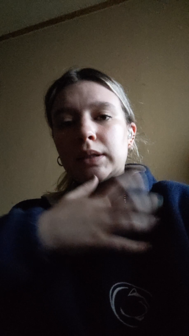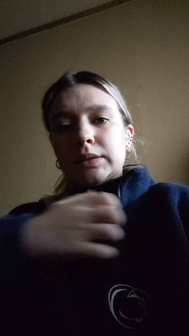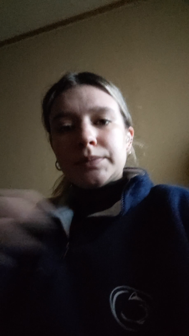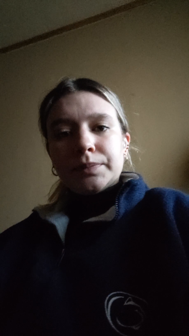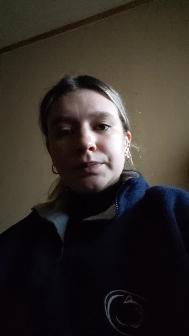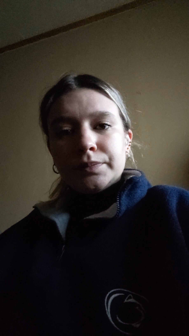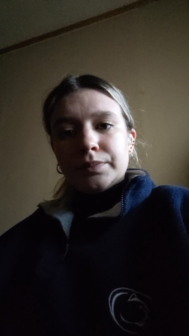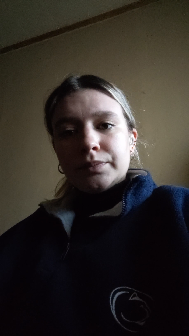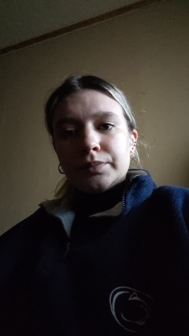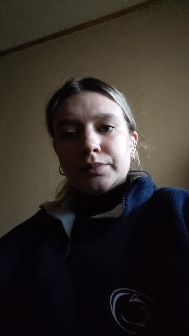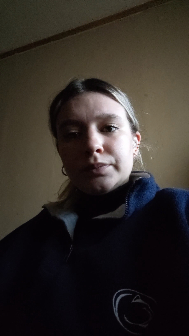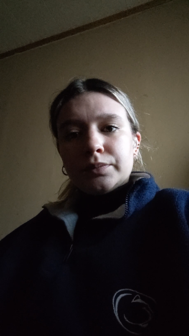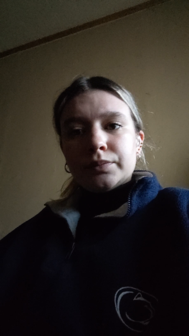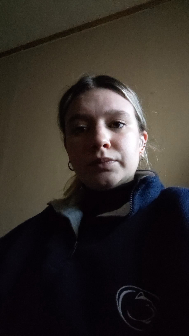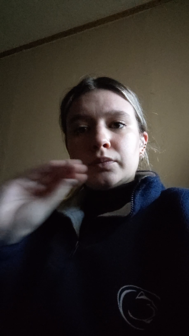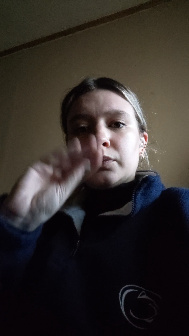put